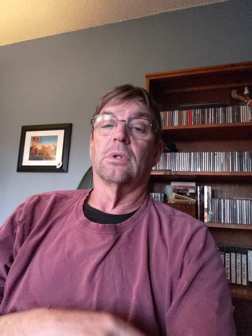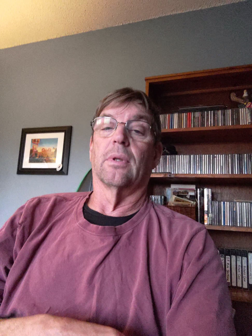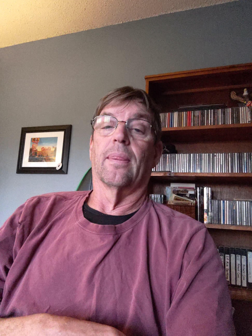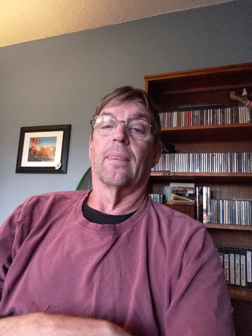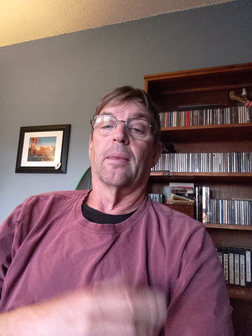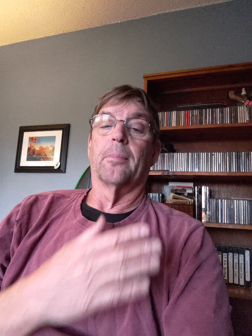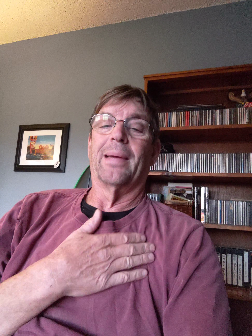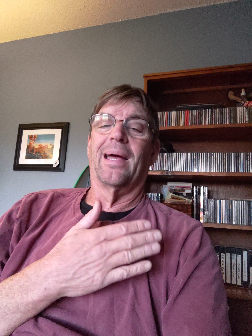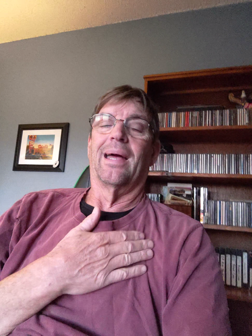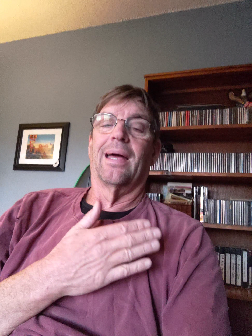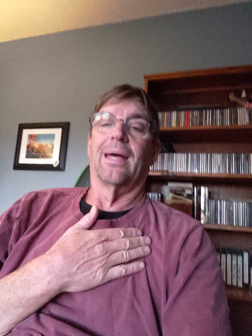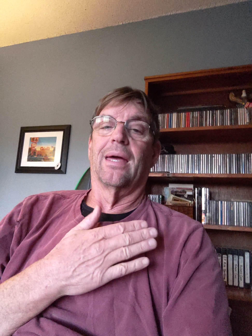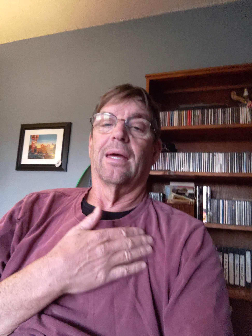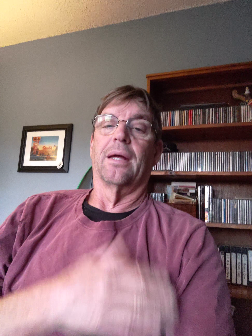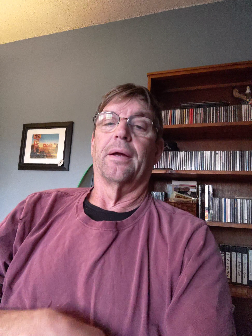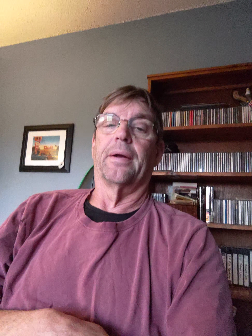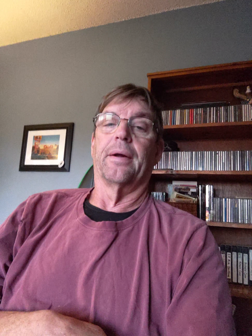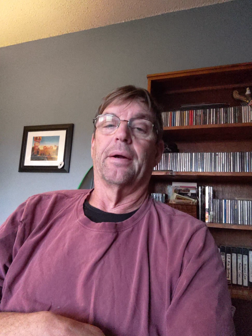my